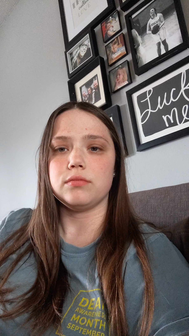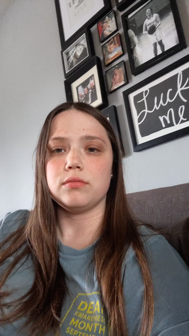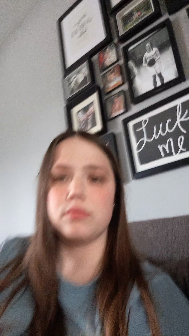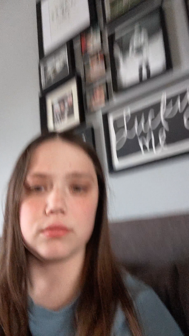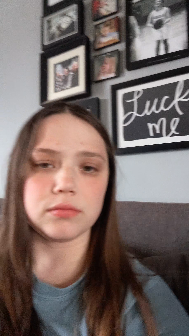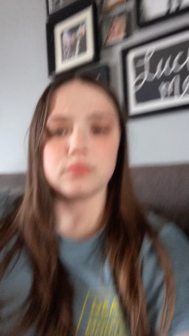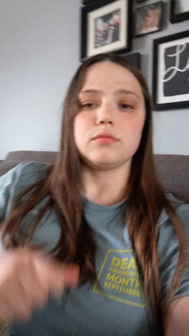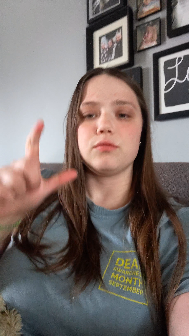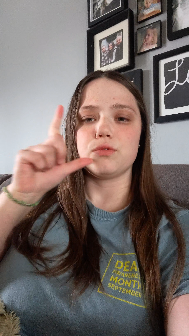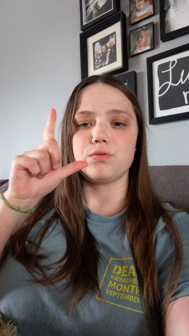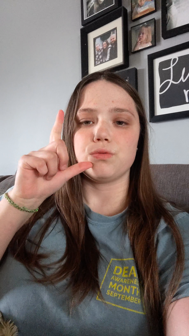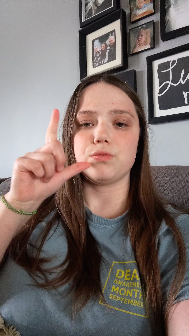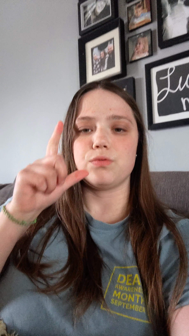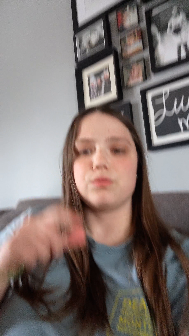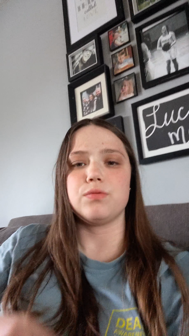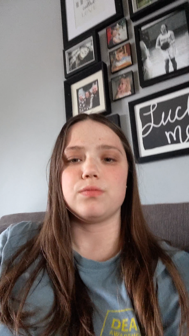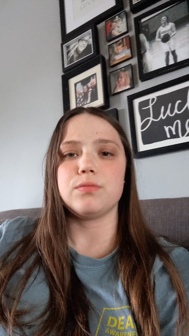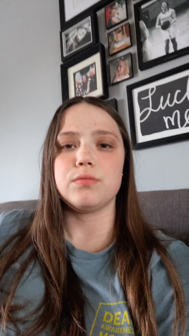lunch